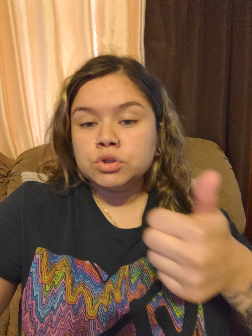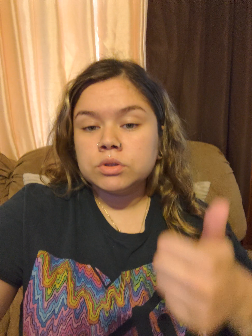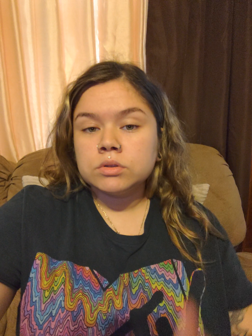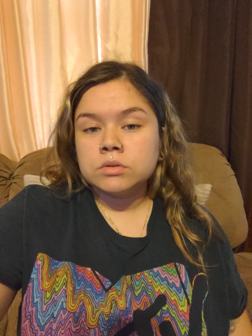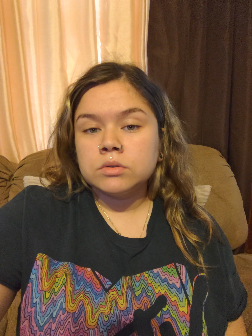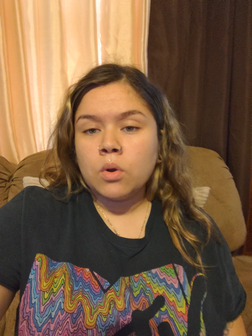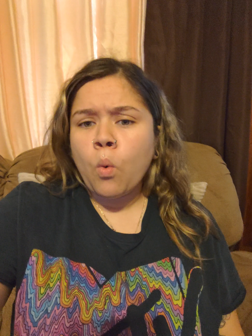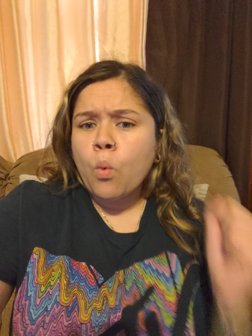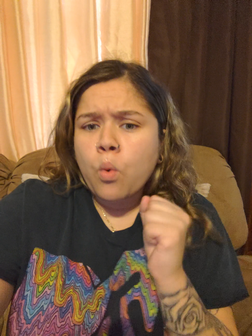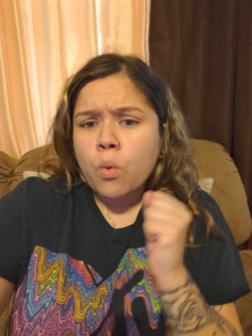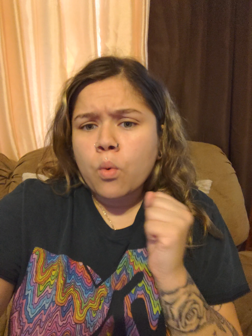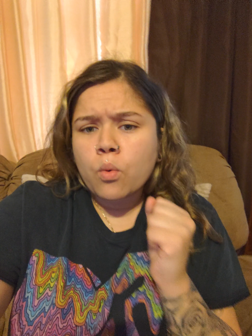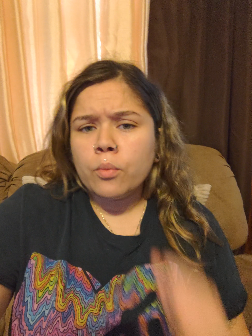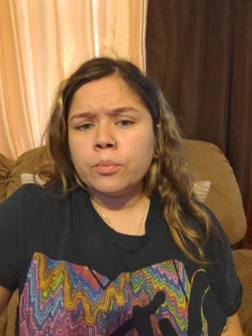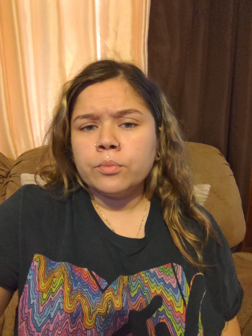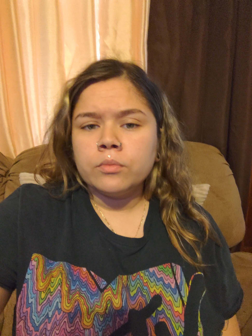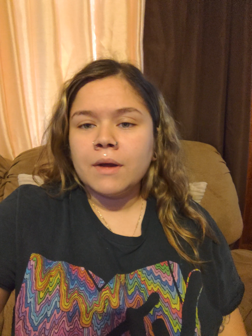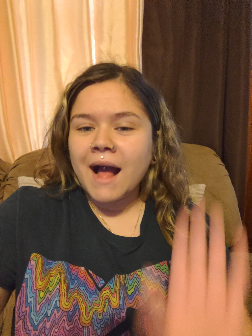cold